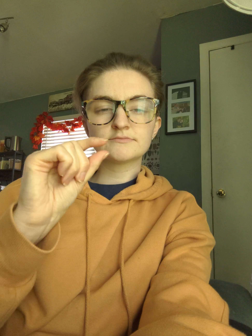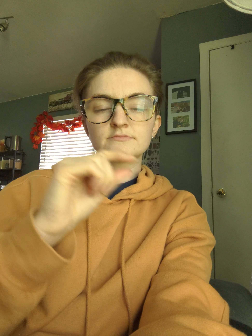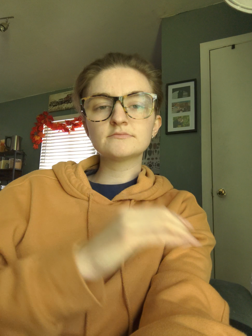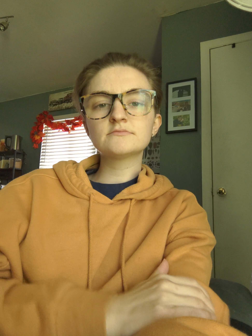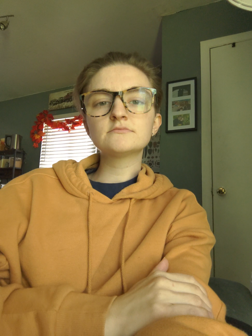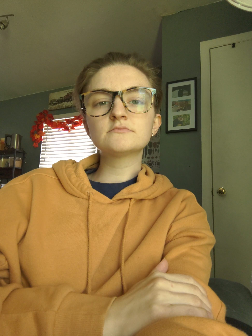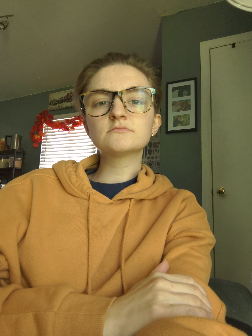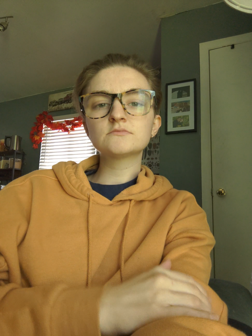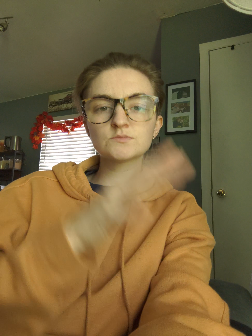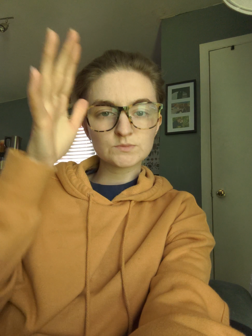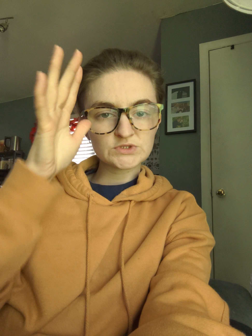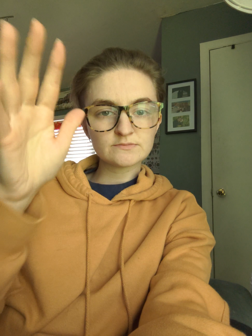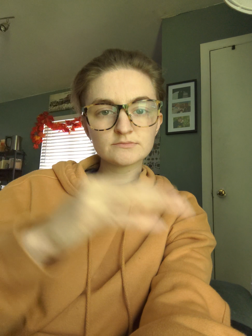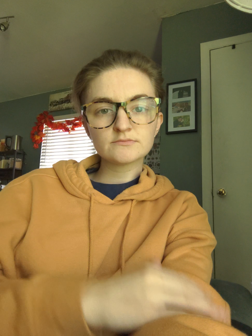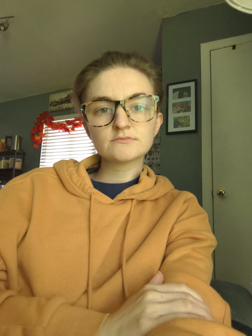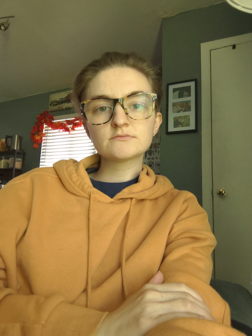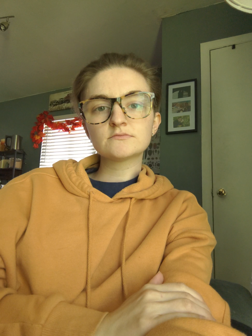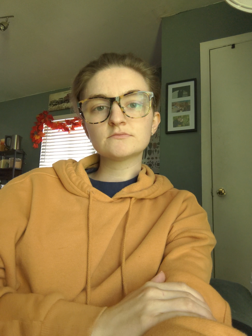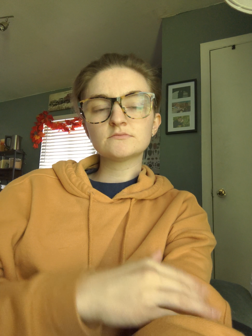deer